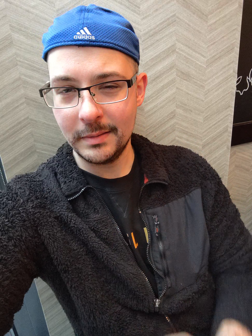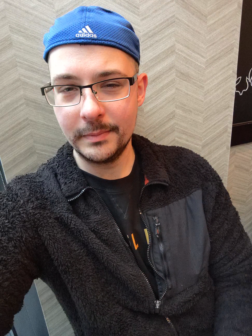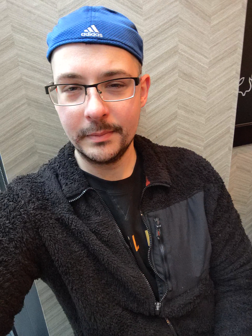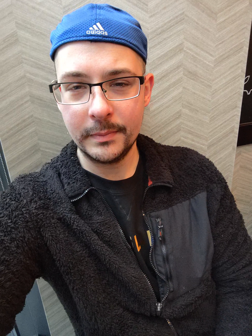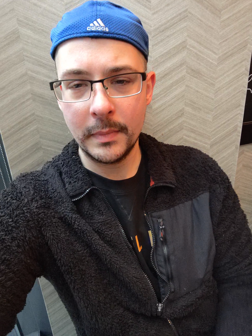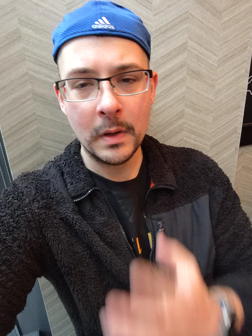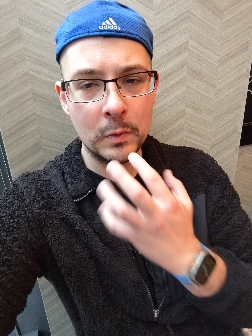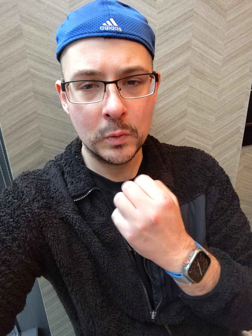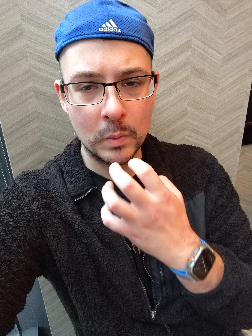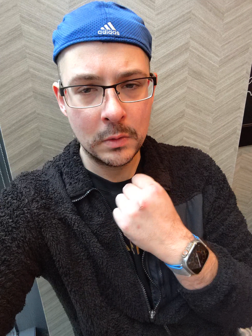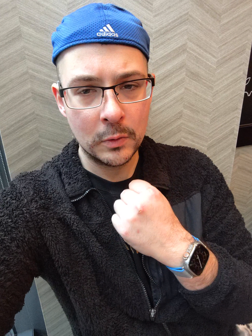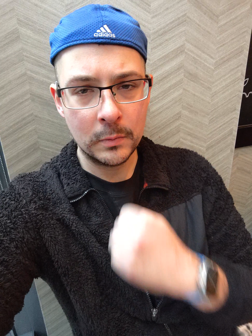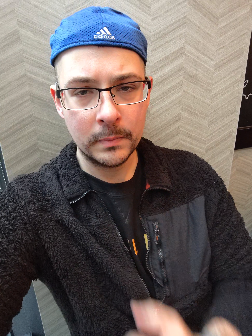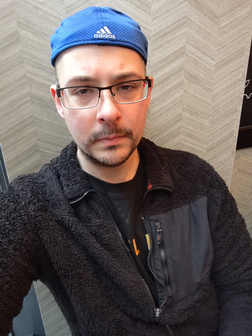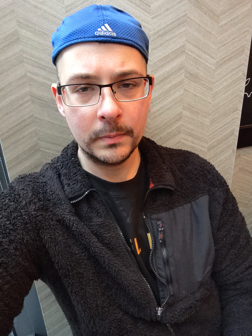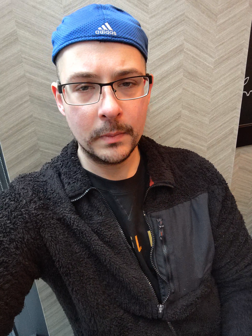underwear